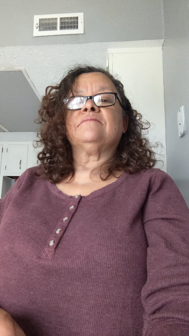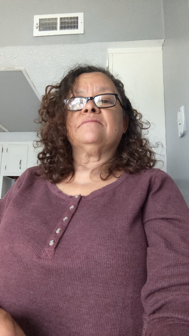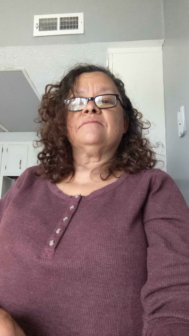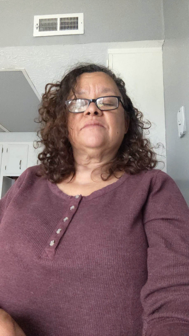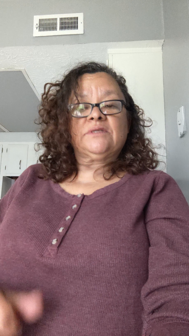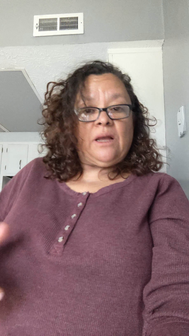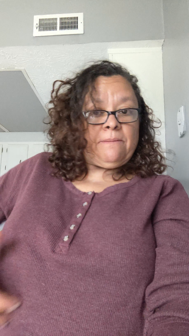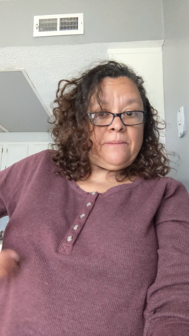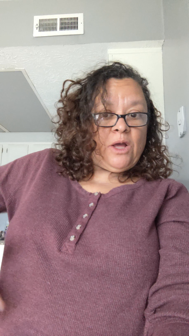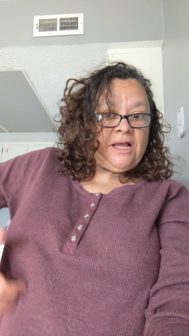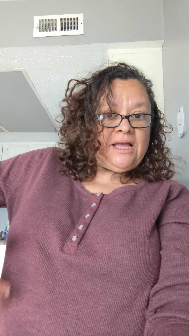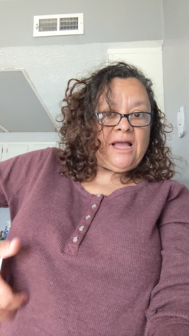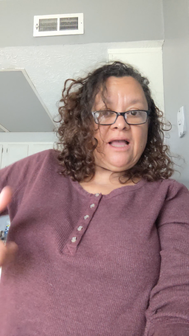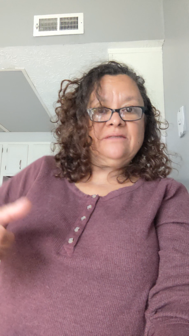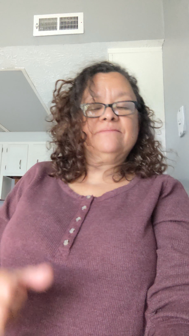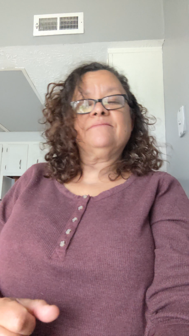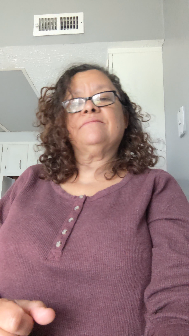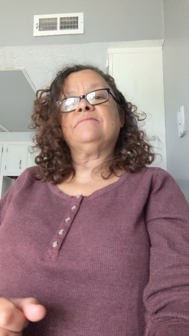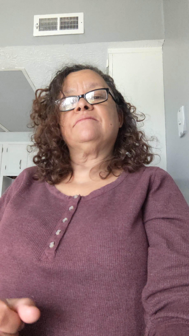monkey